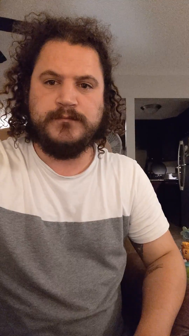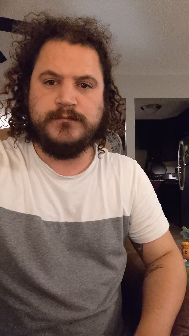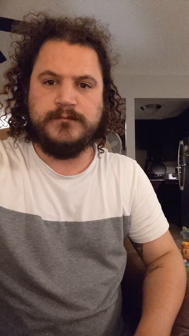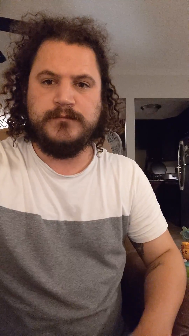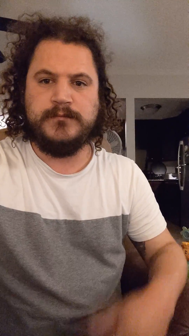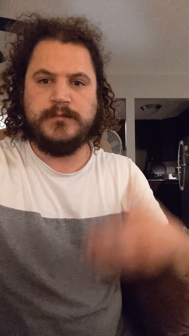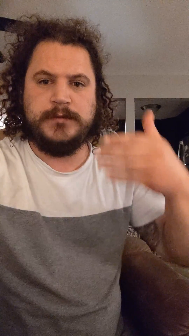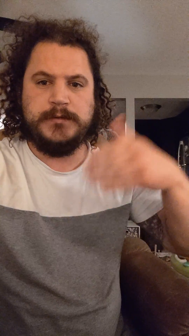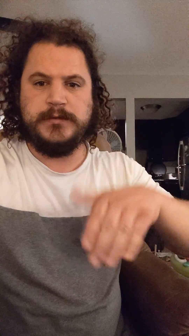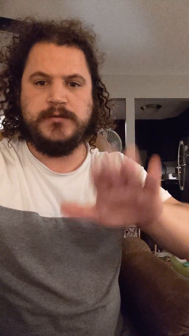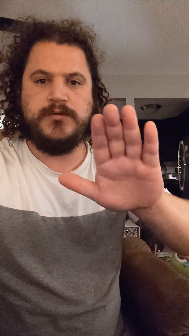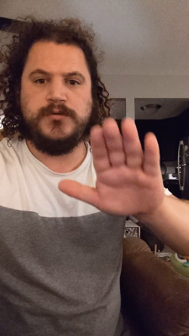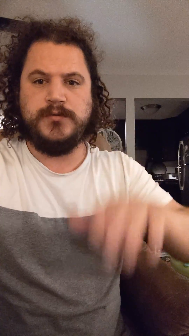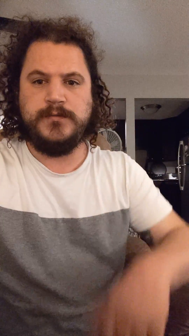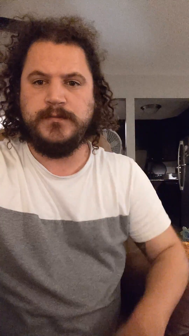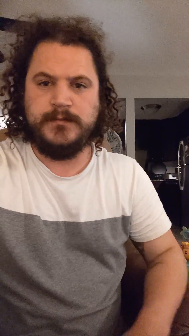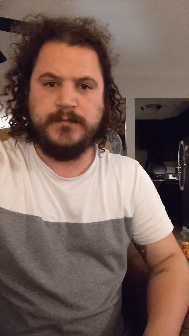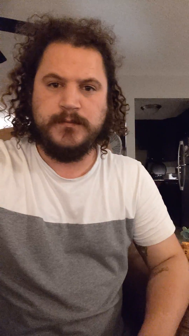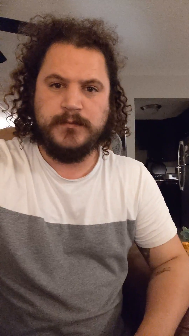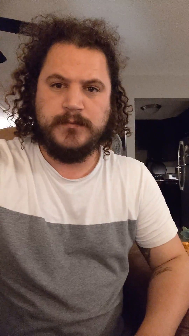enter